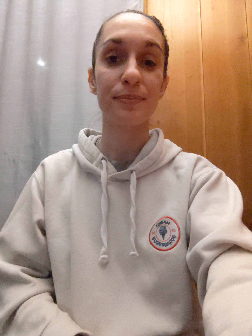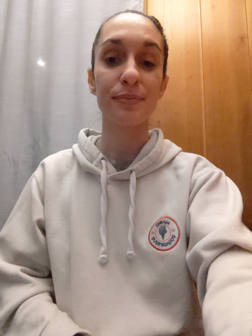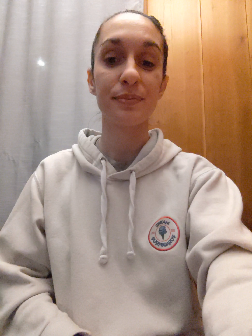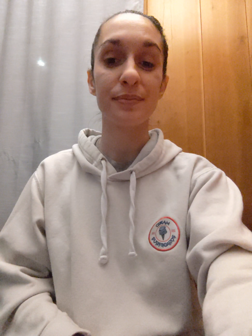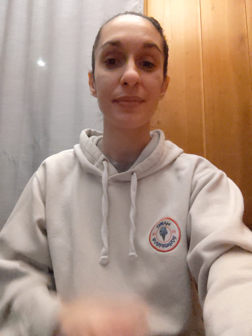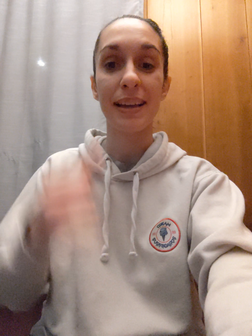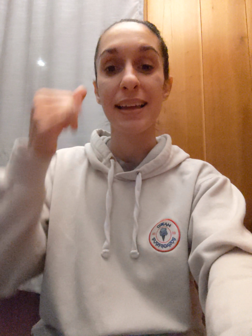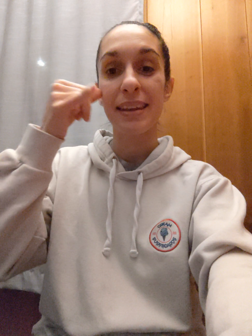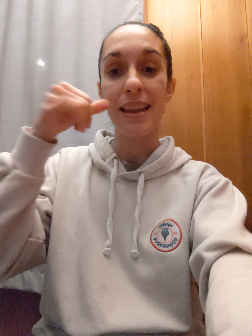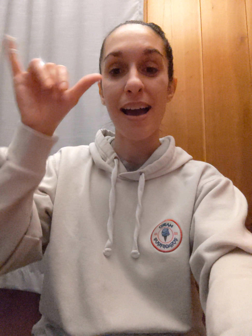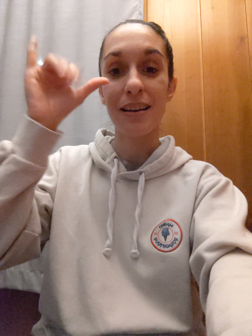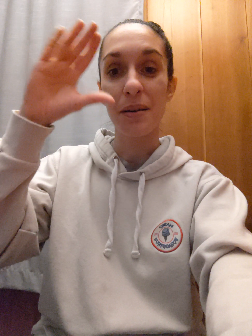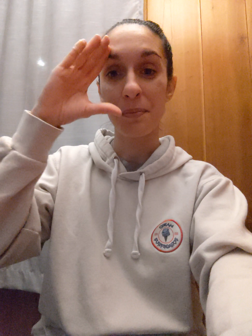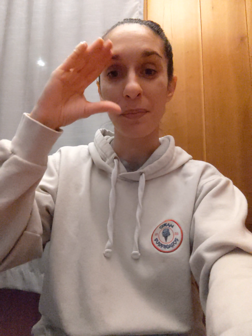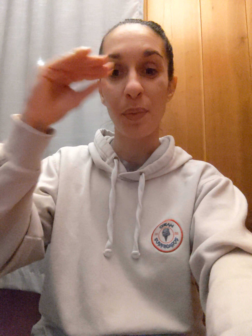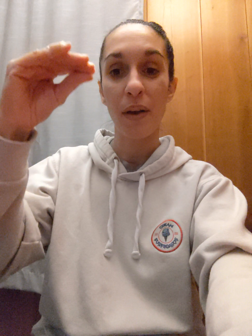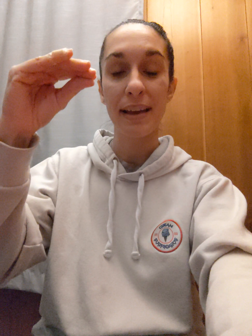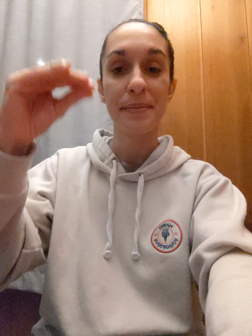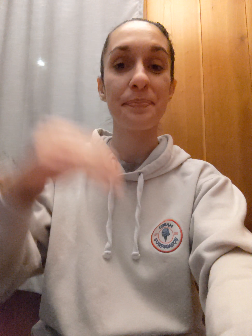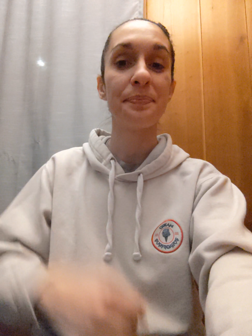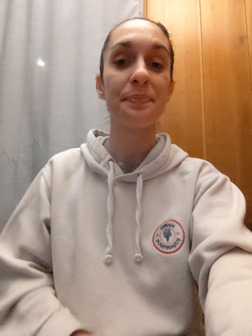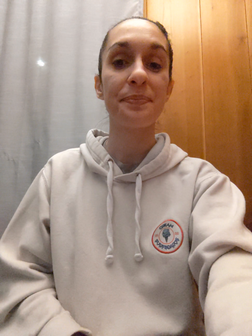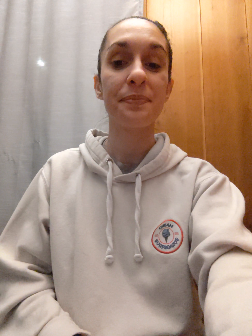cowboy